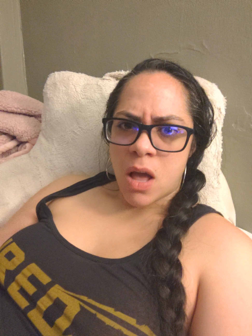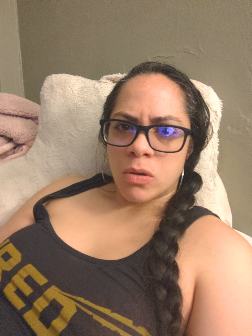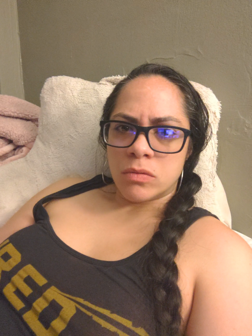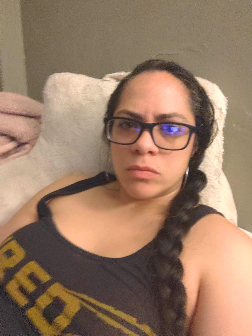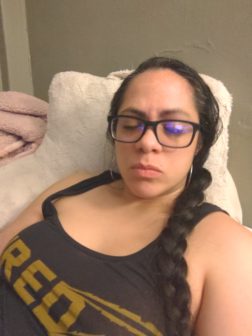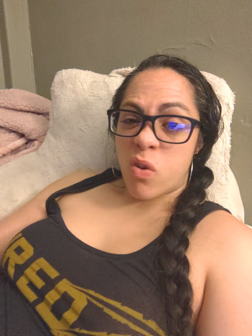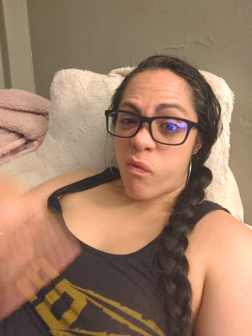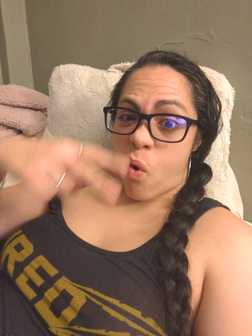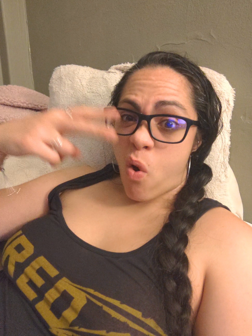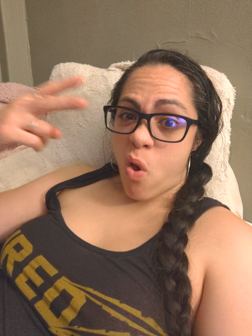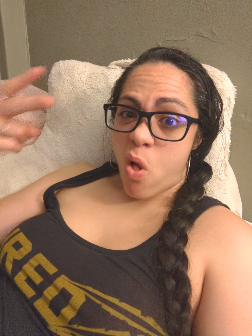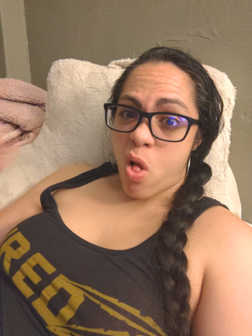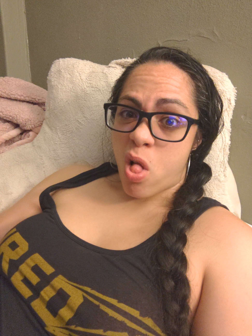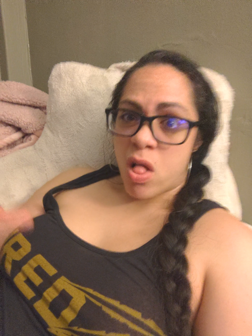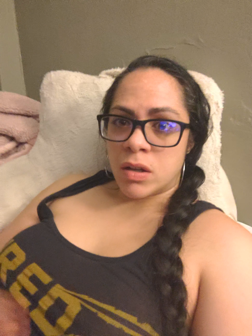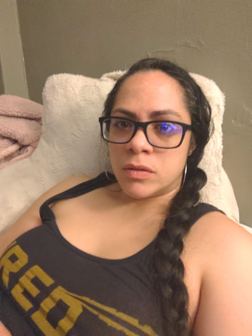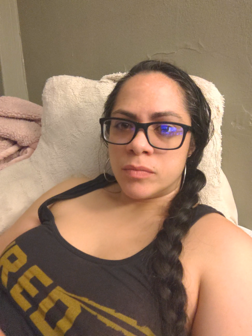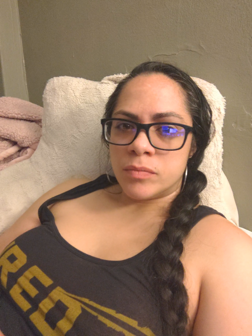fall